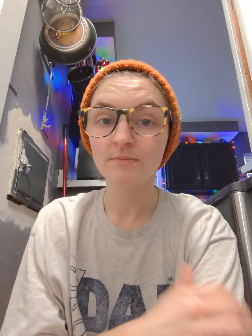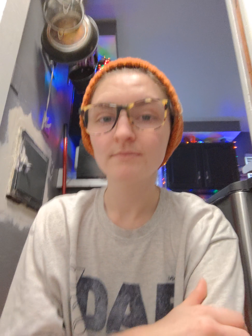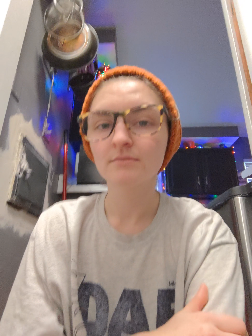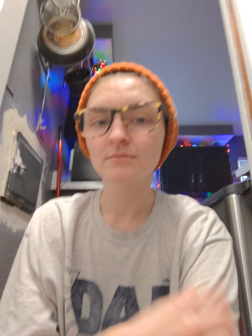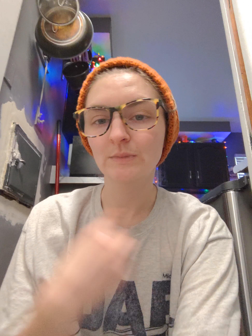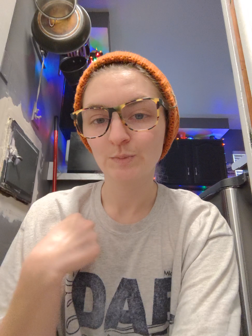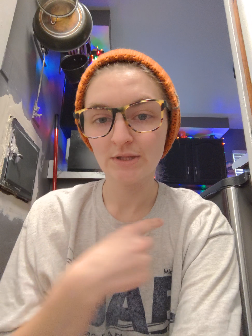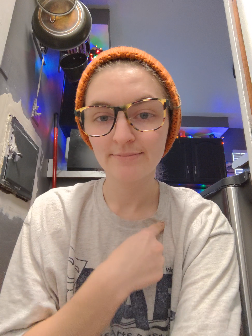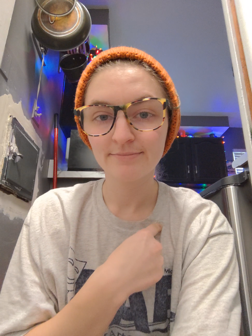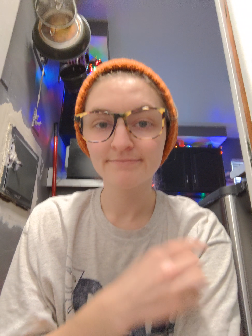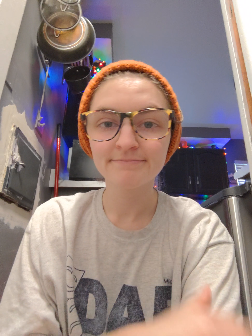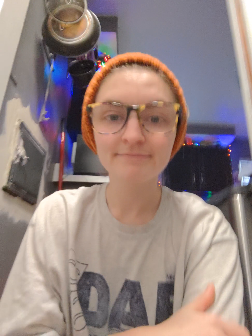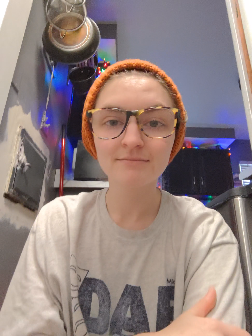we